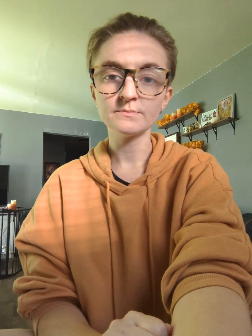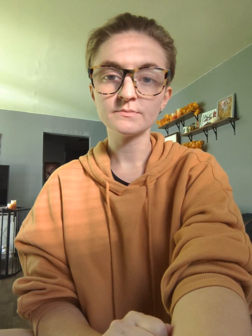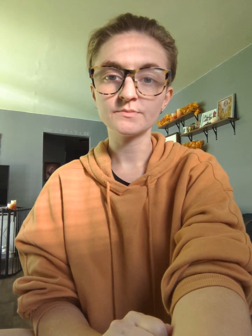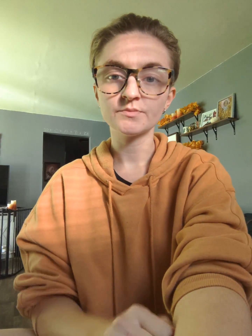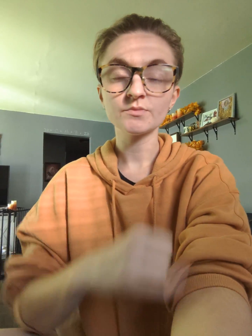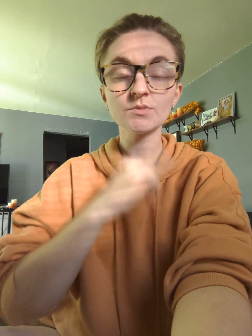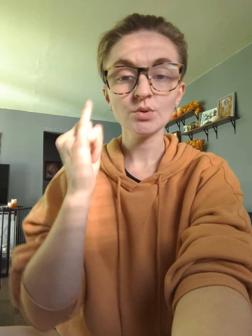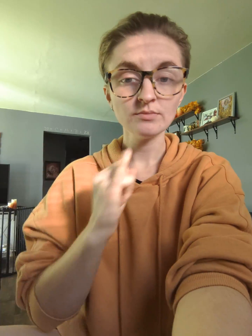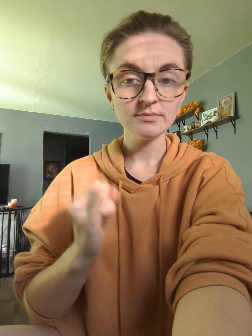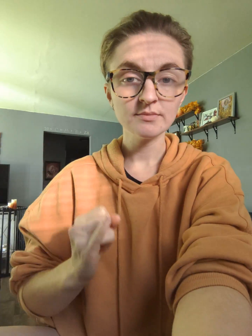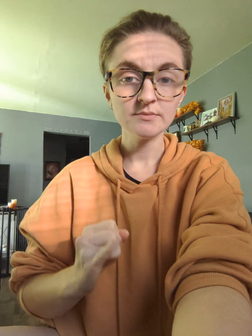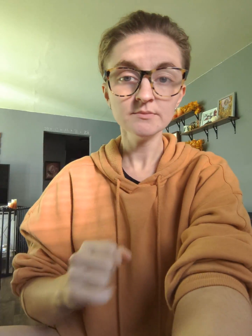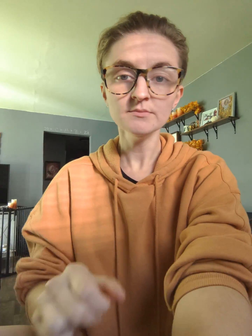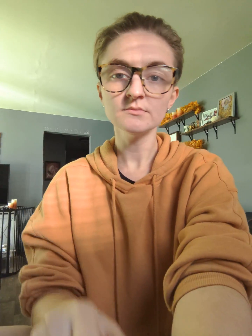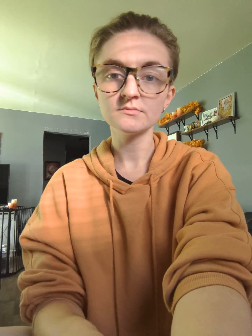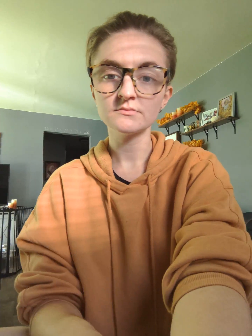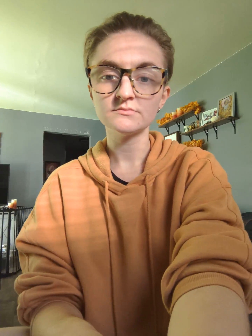draw